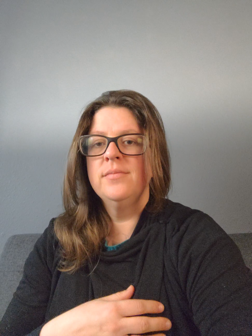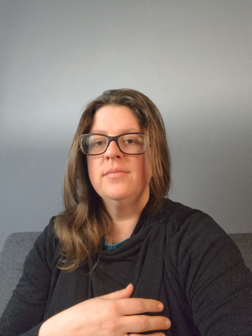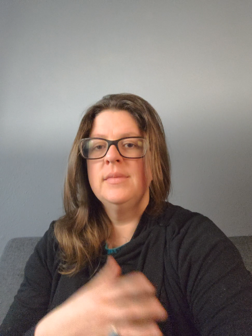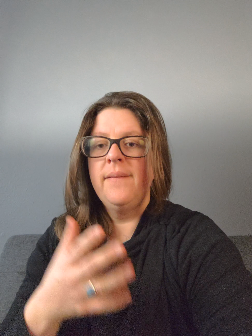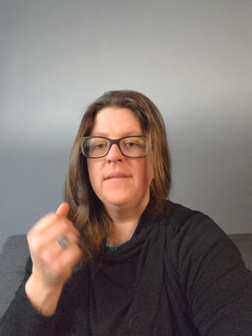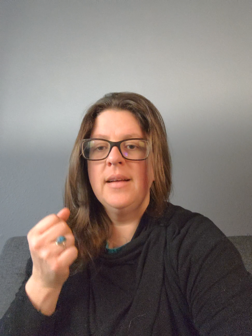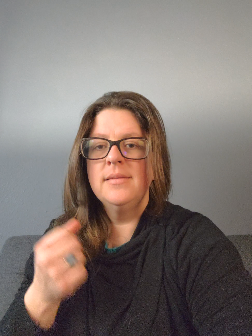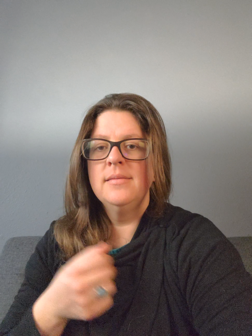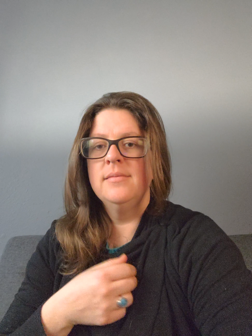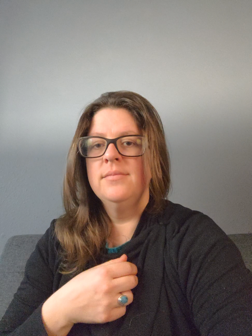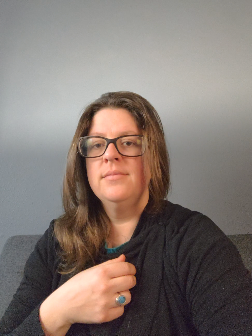fast